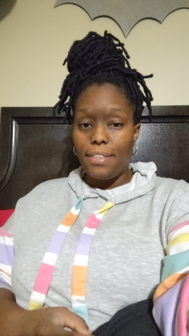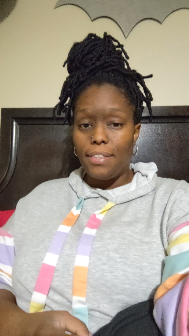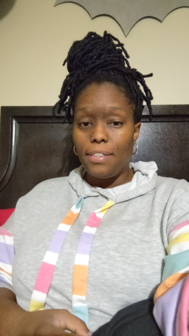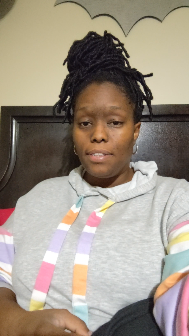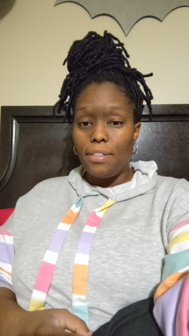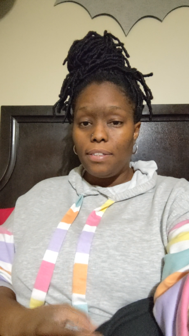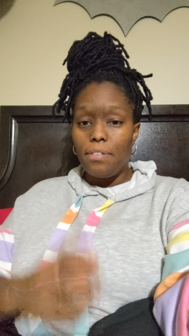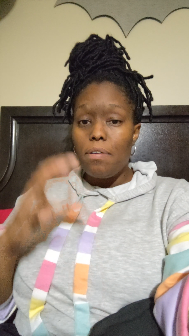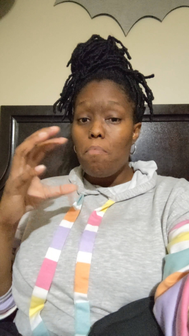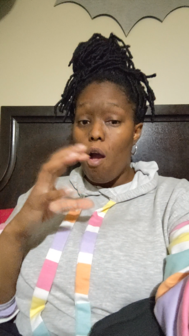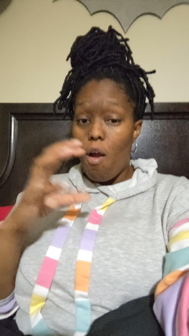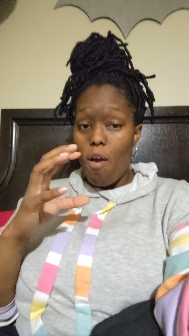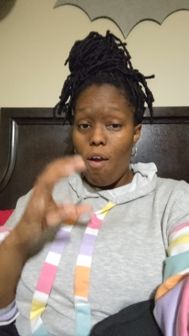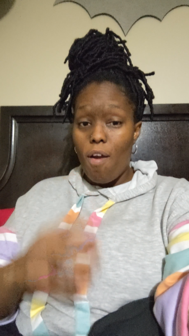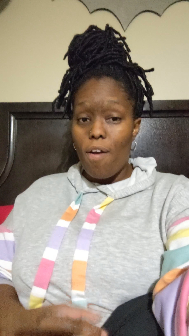ball